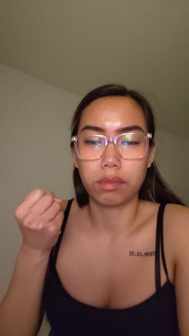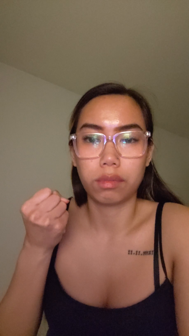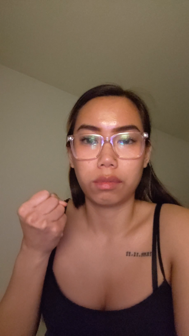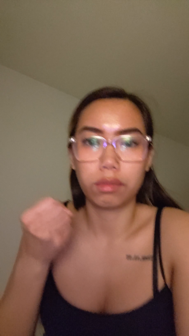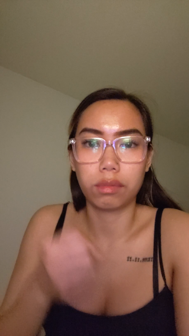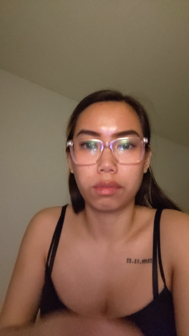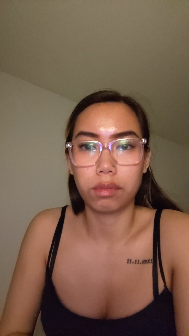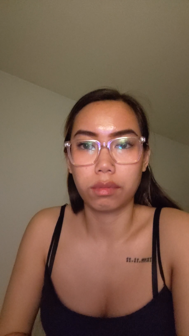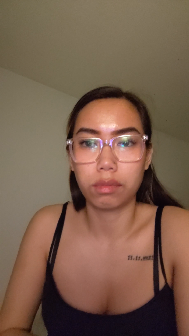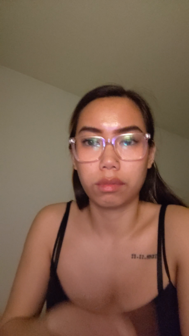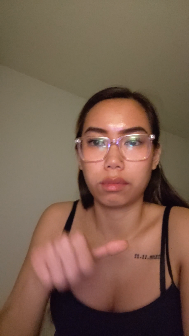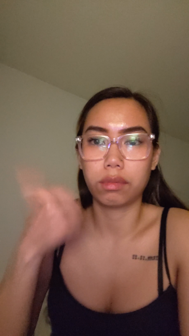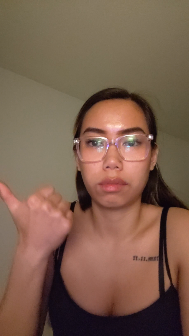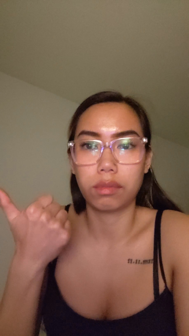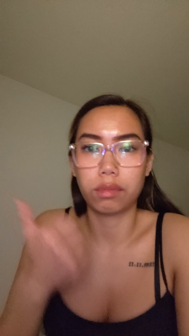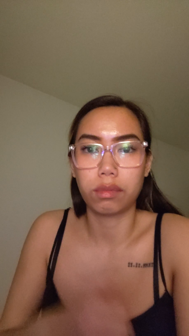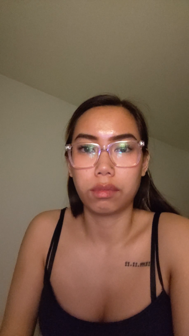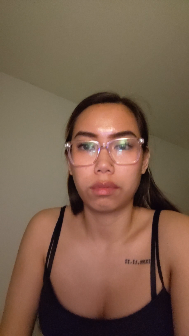other